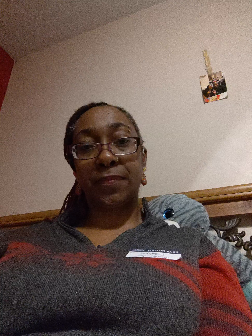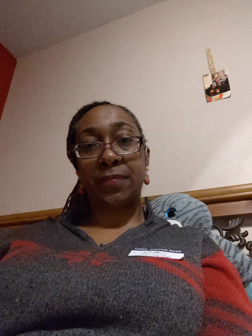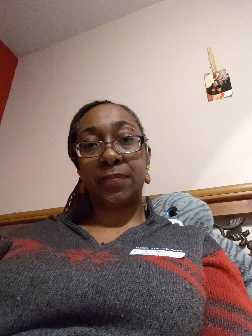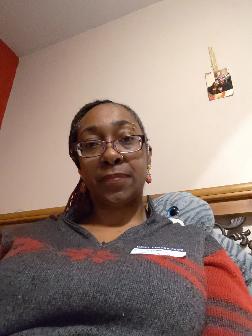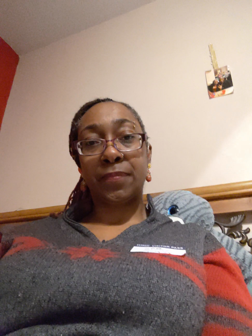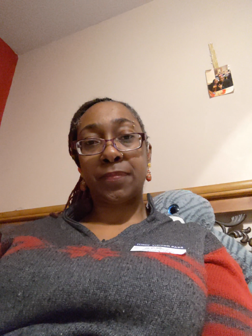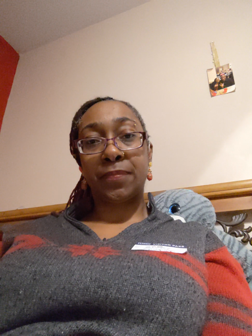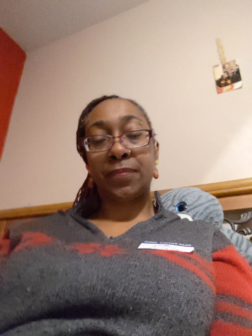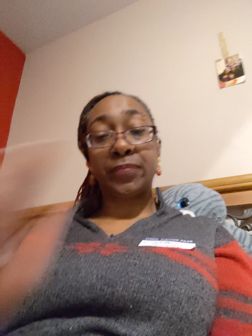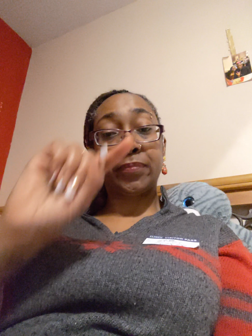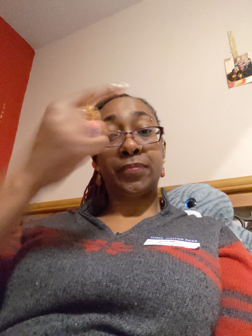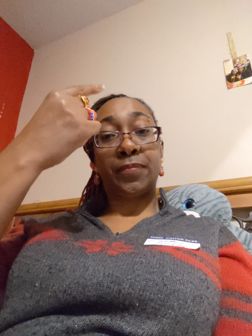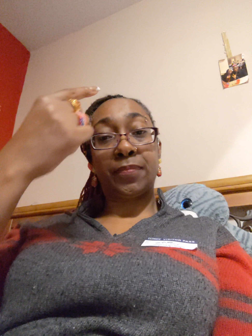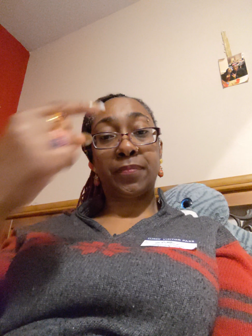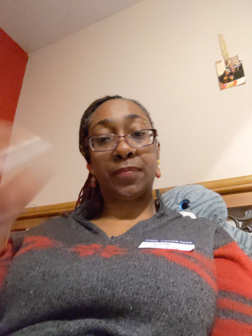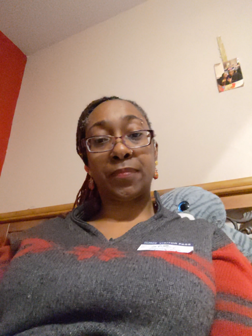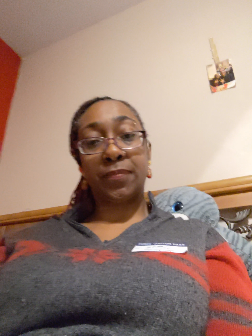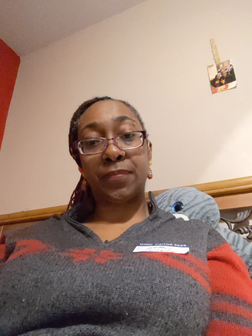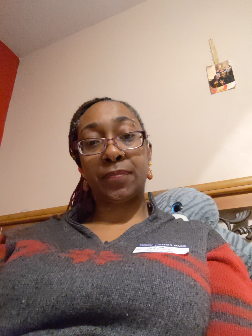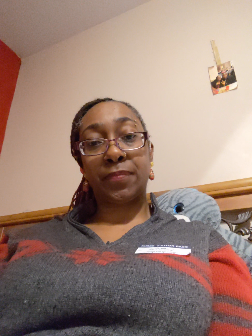first